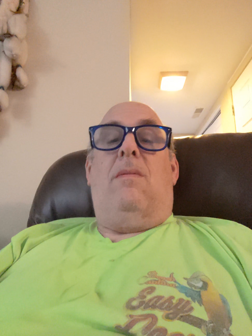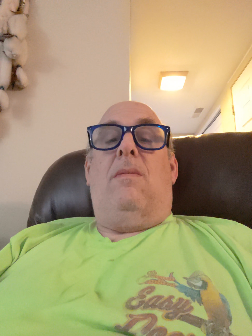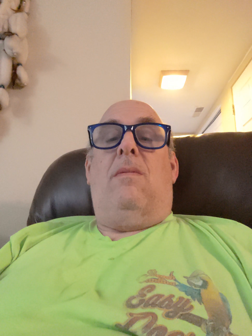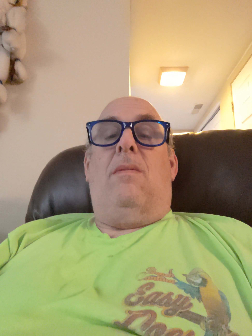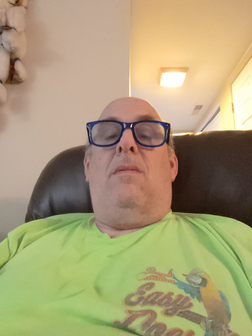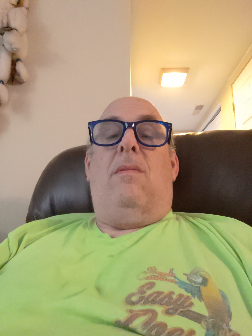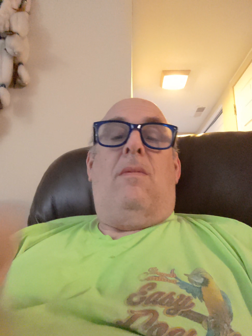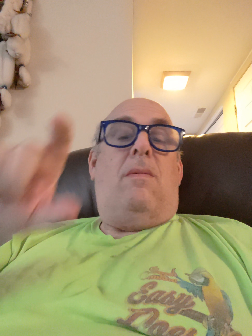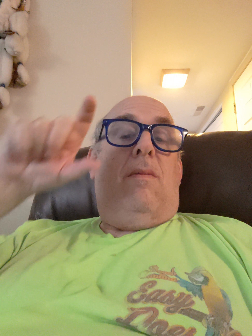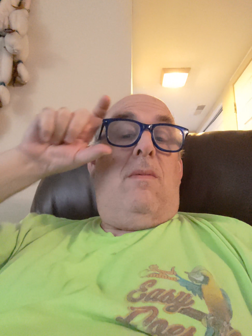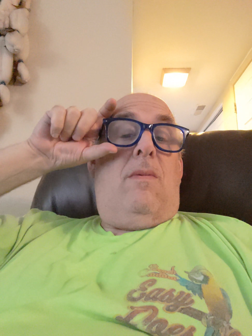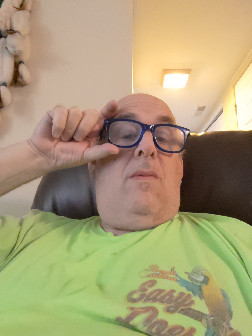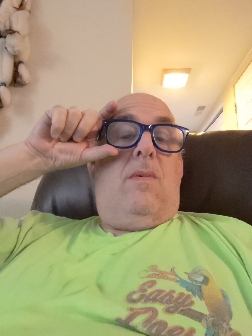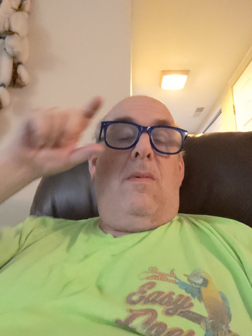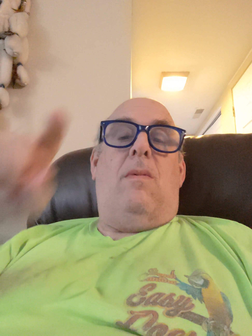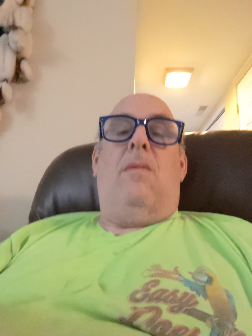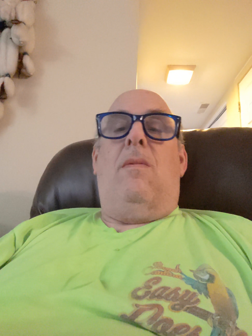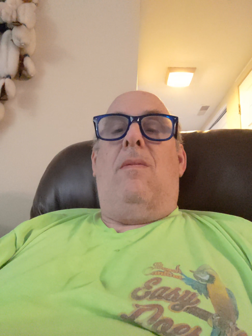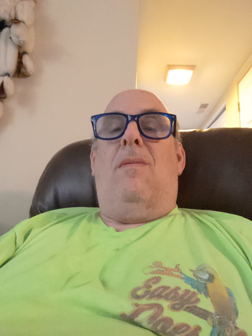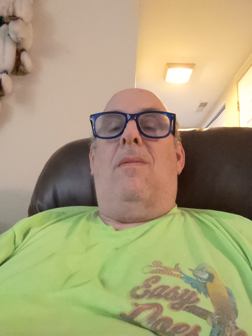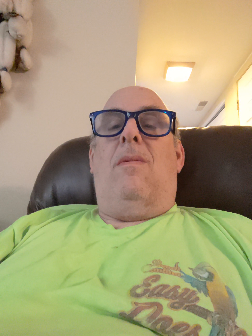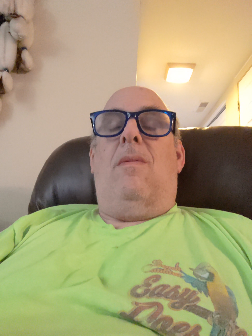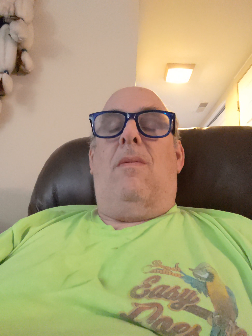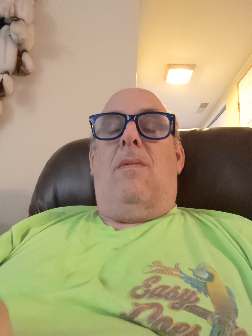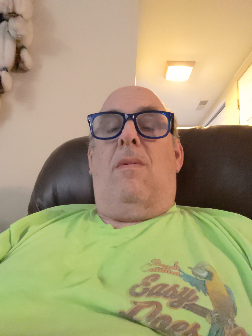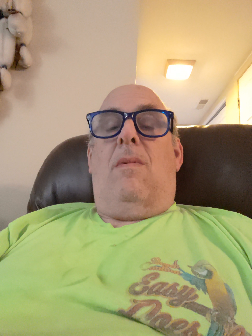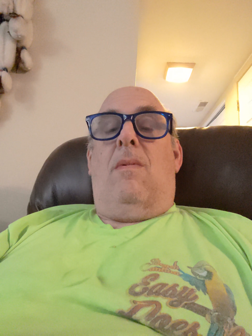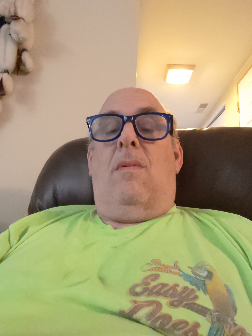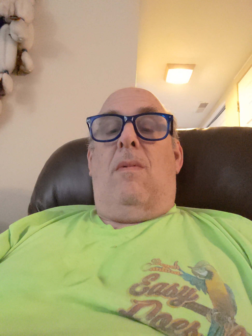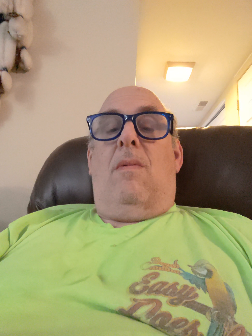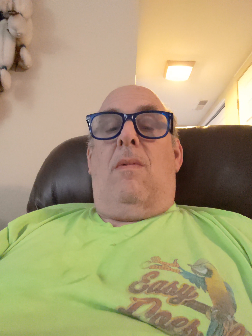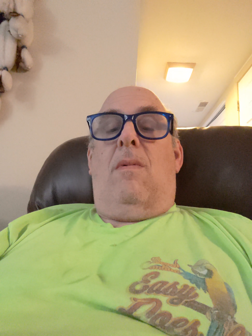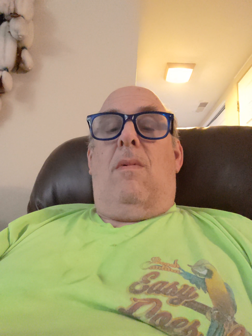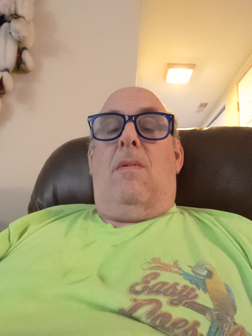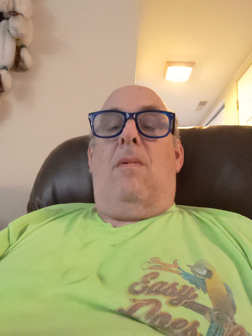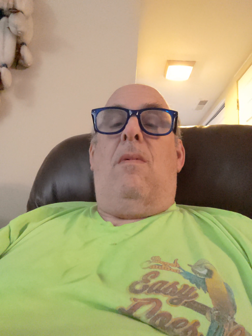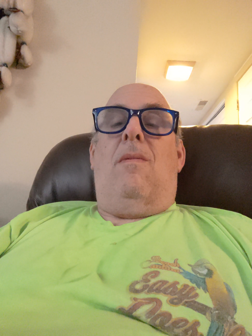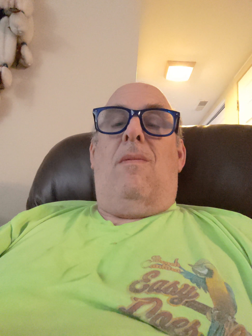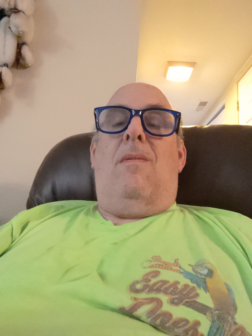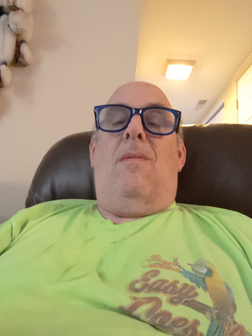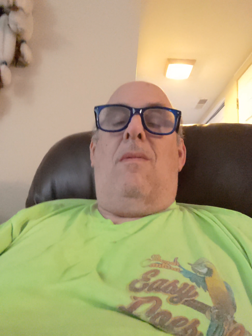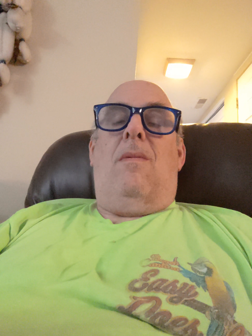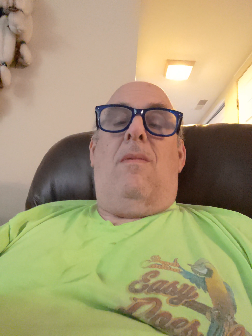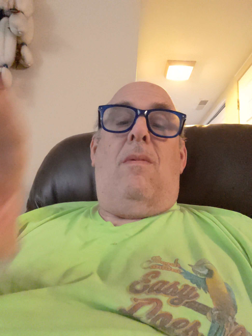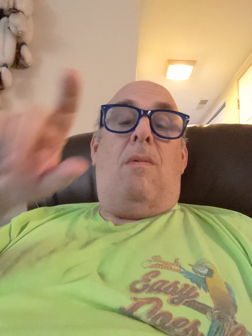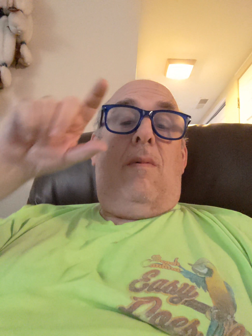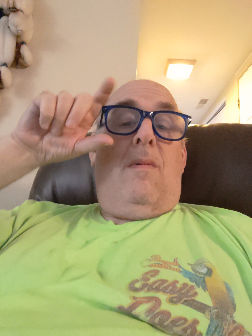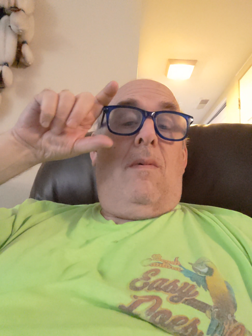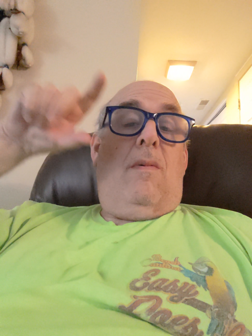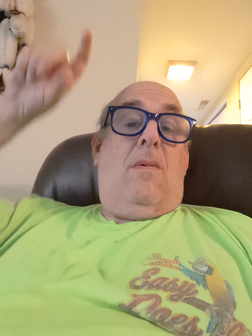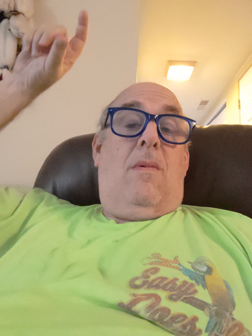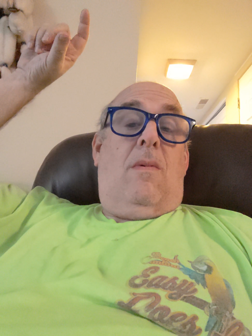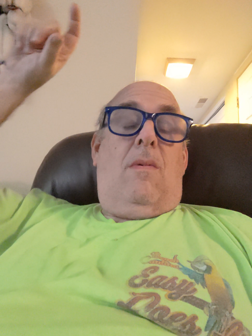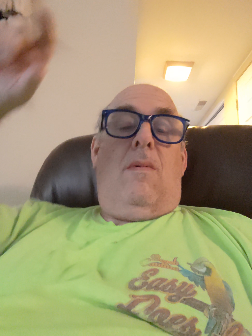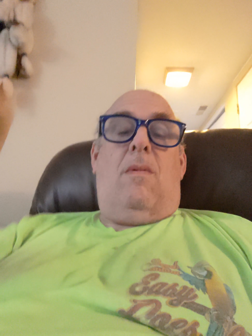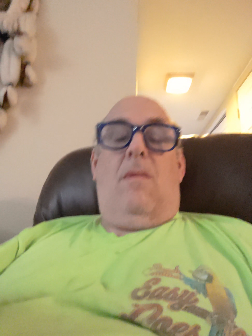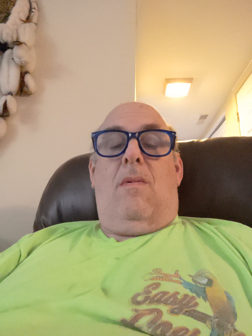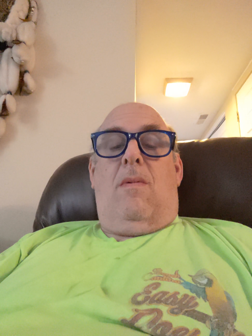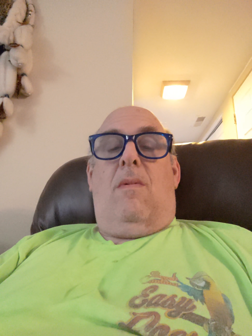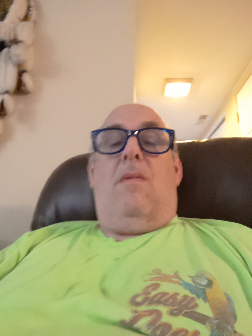moon